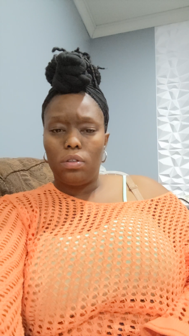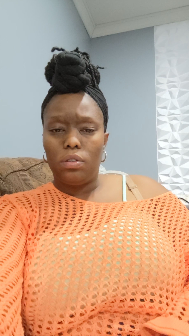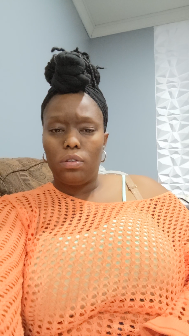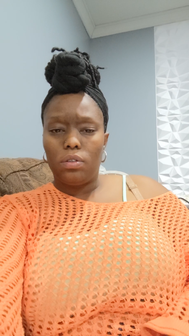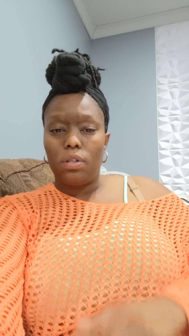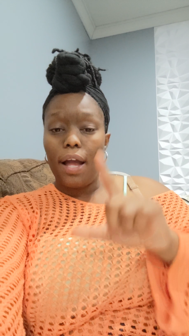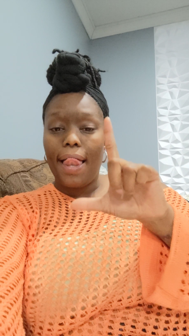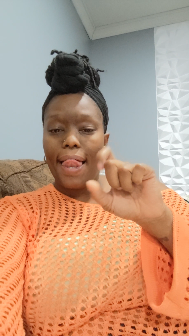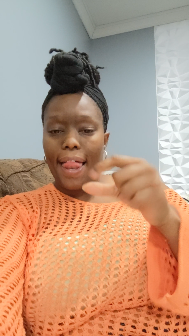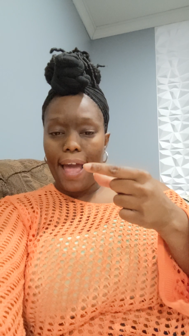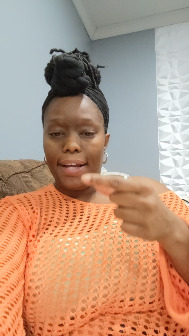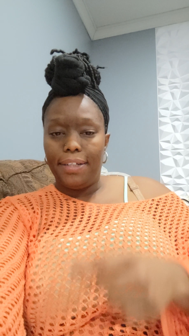leg